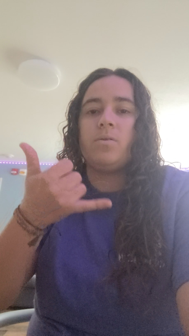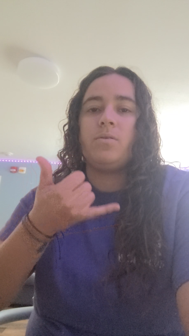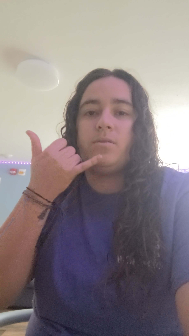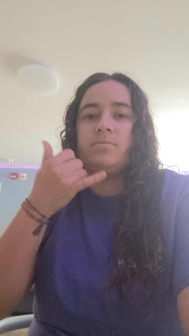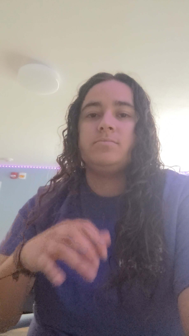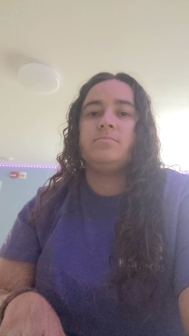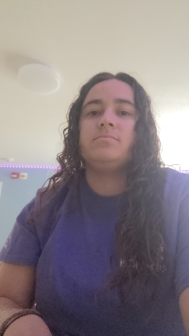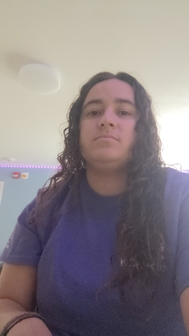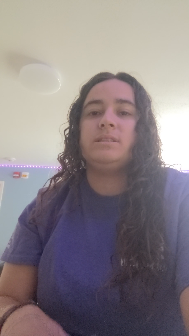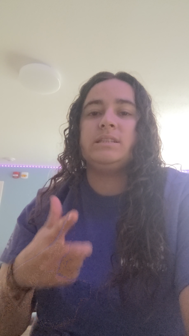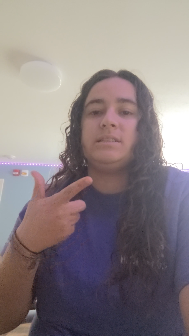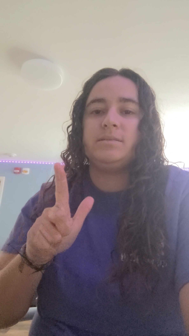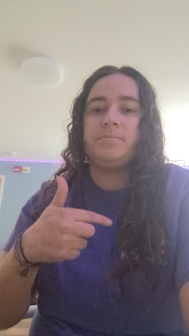let me